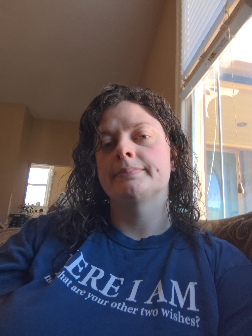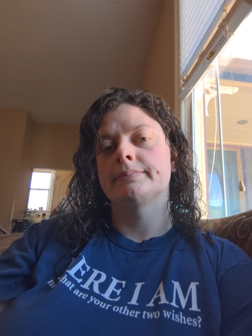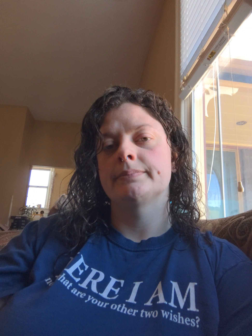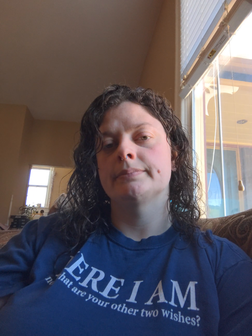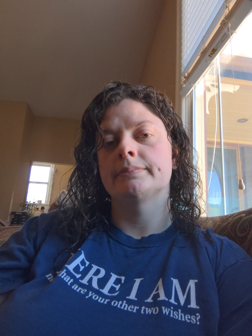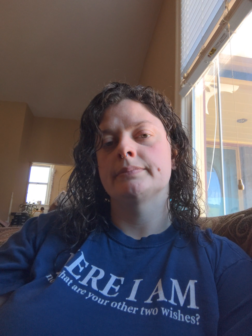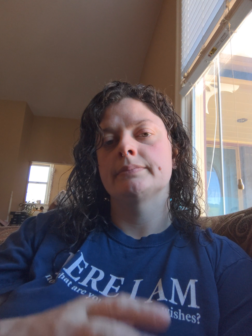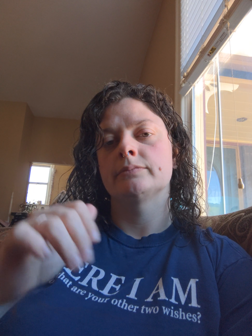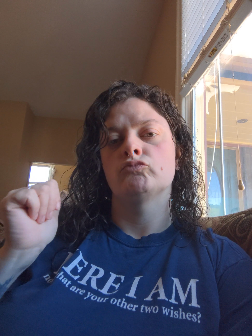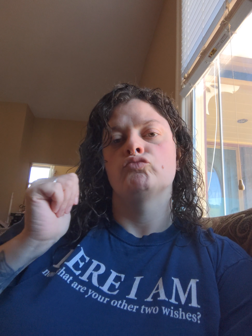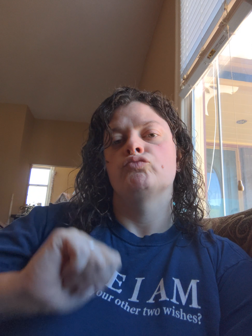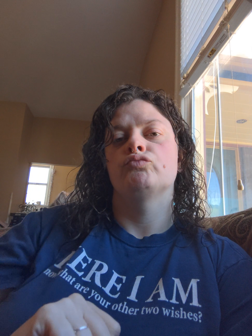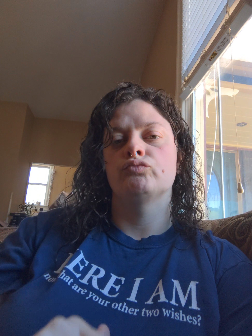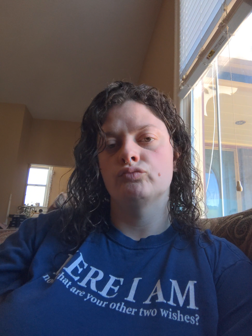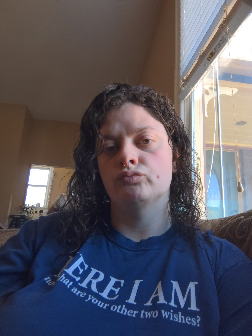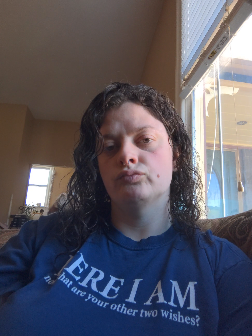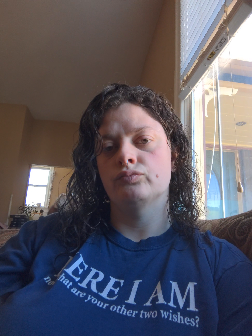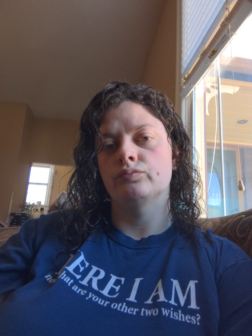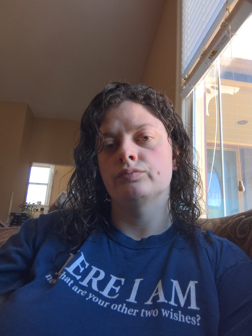jacket